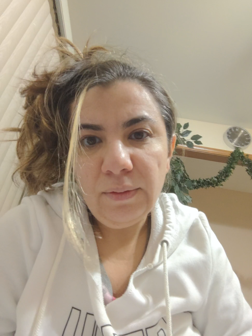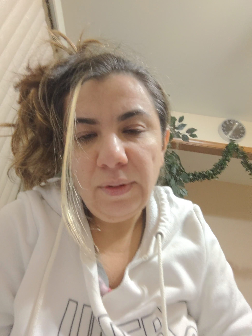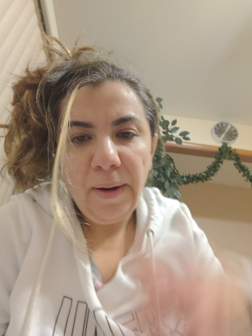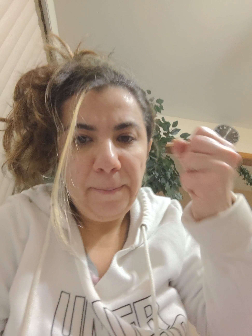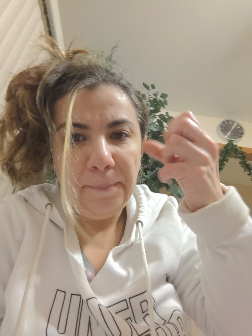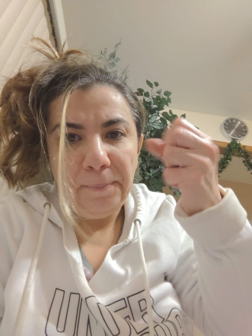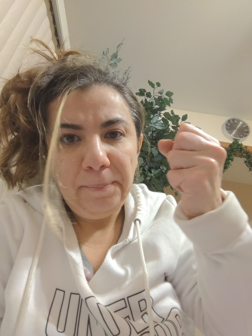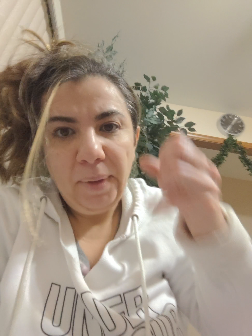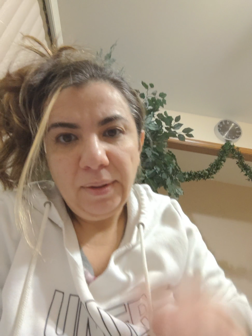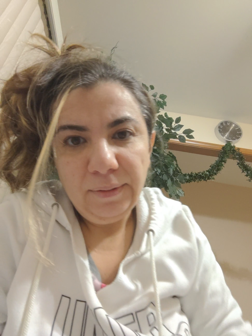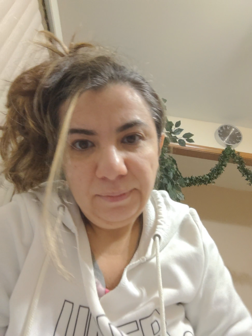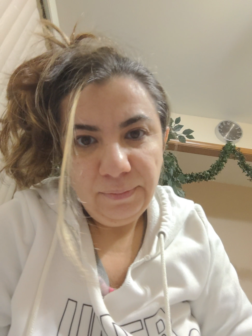milk